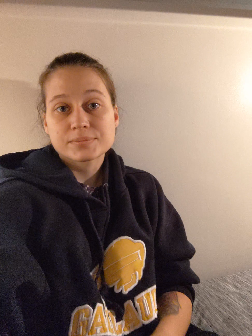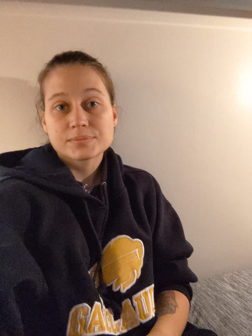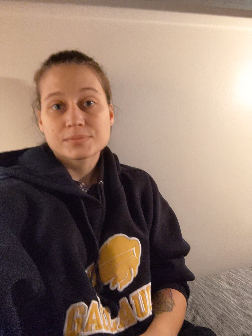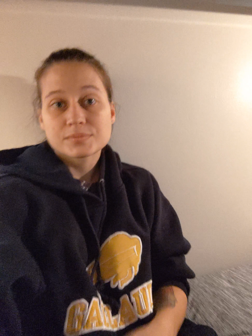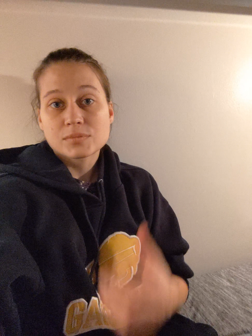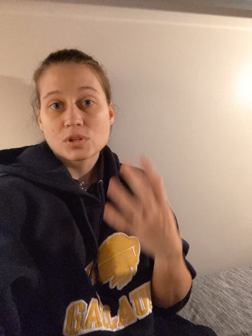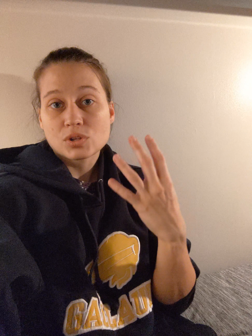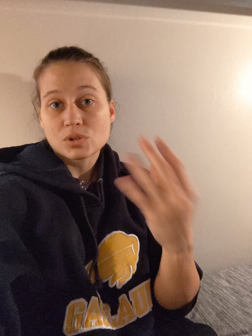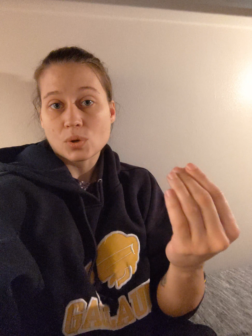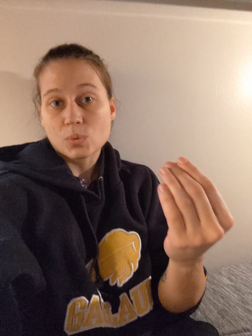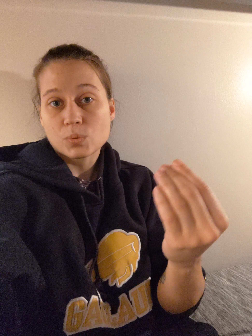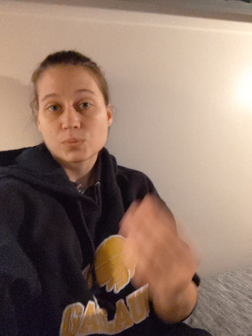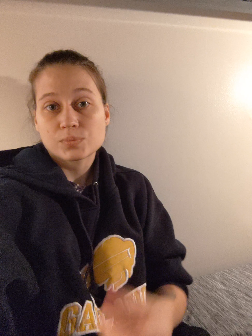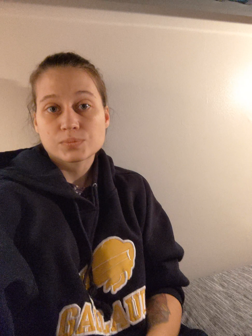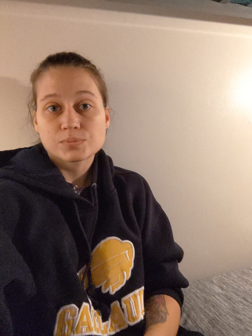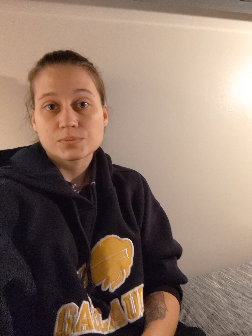go